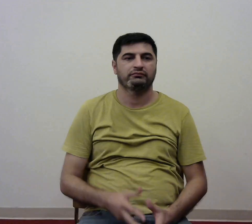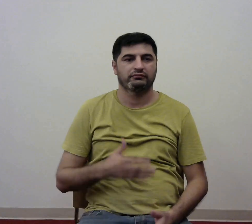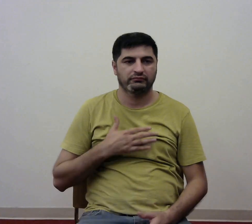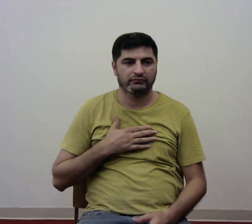mən